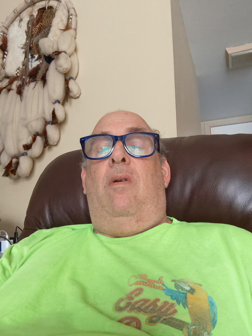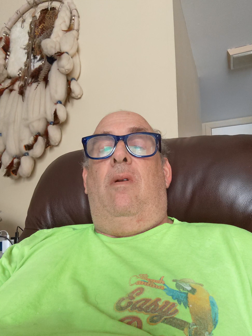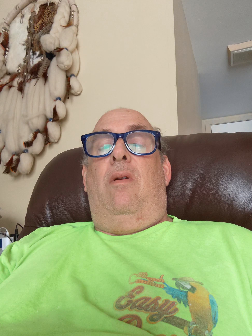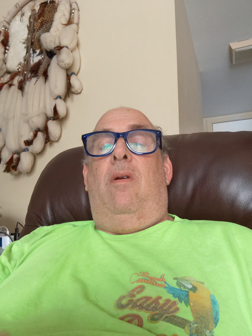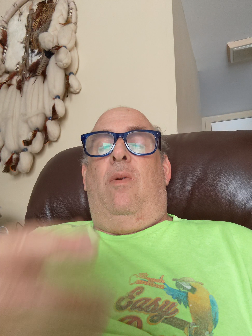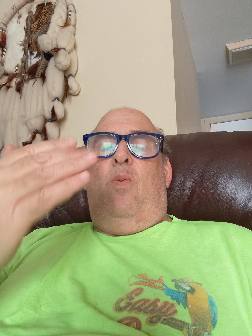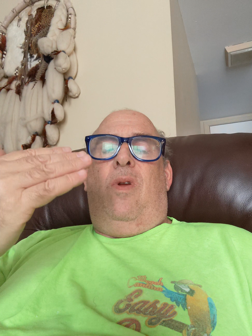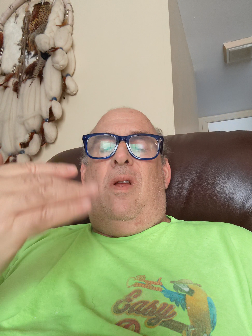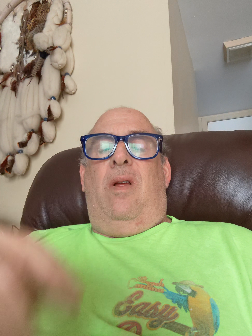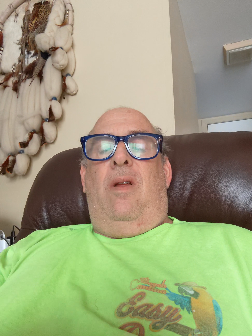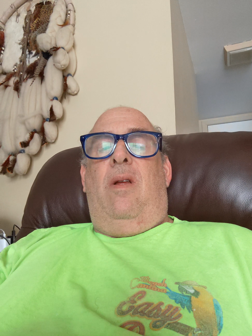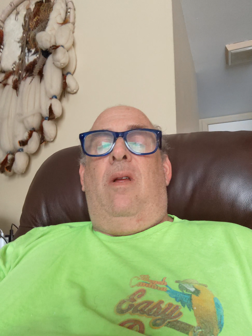wait